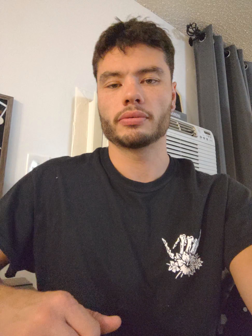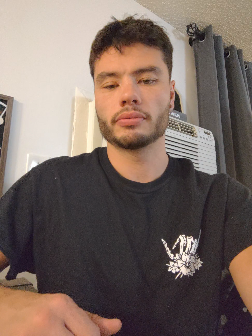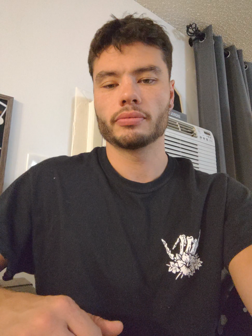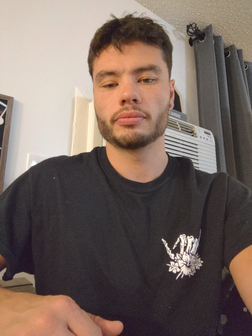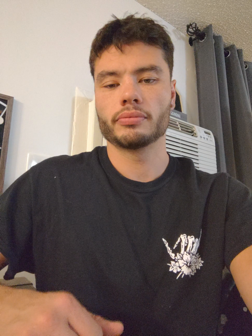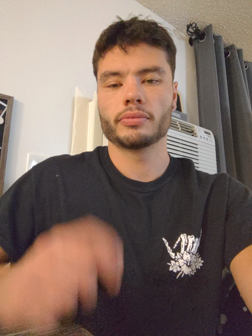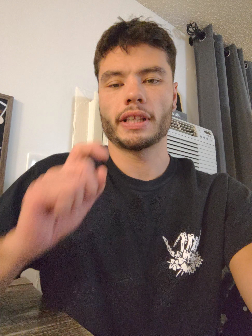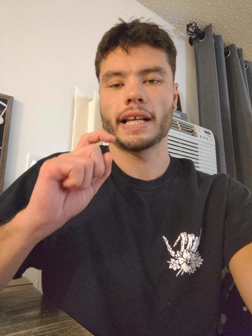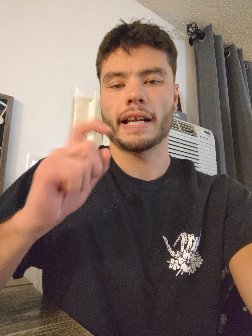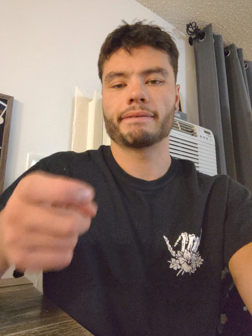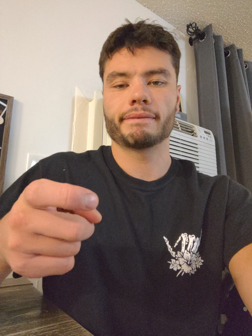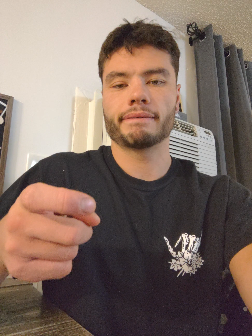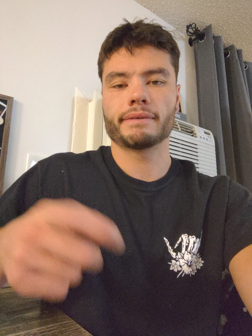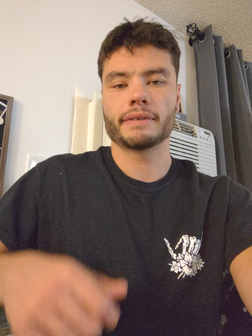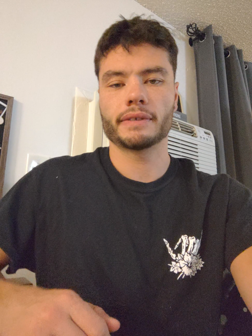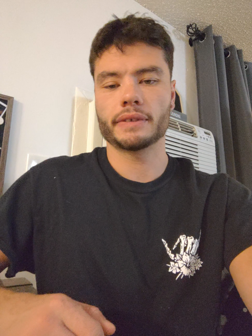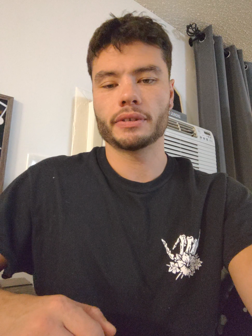gift